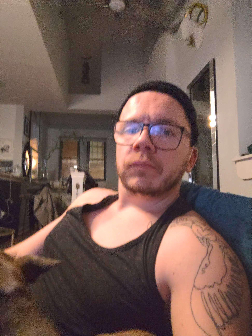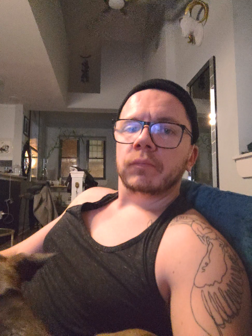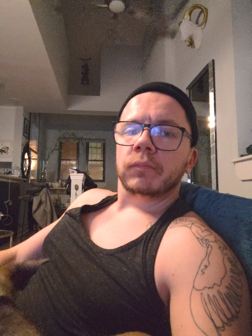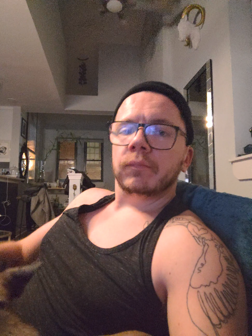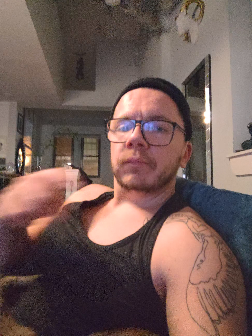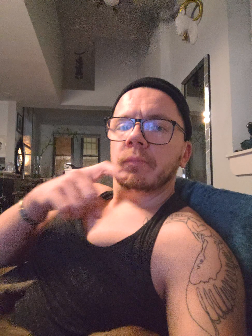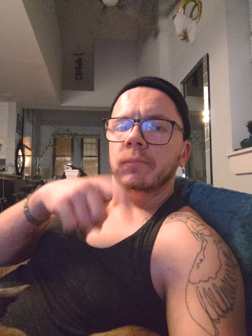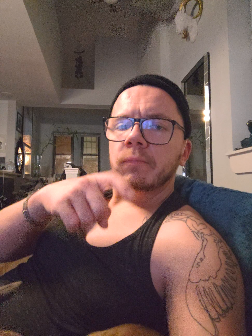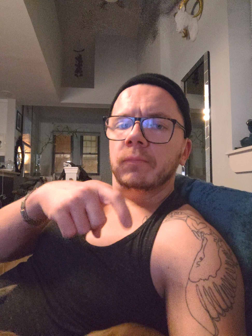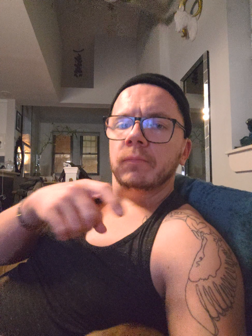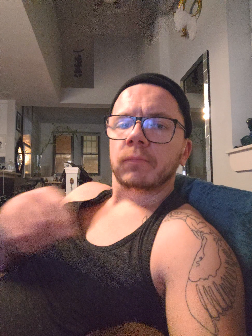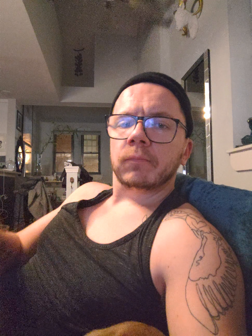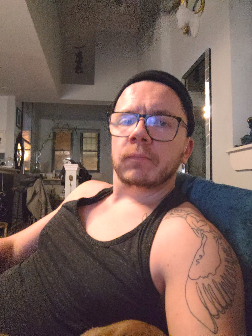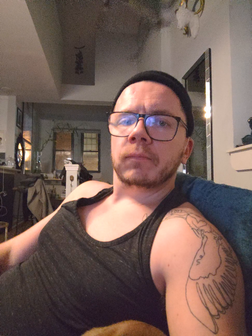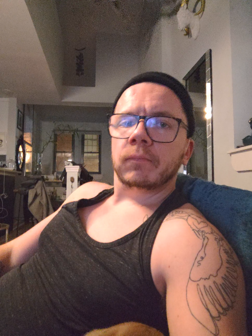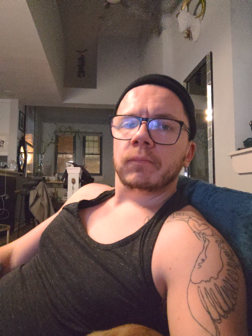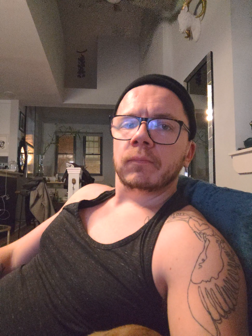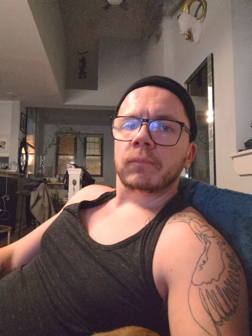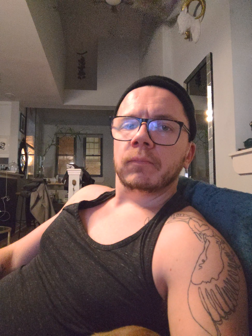time